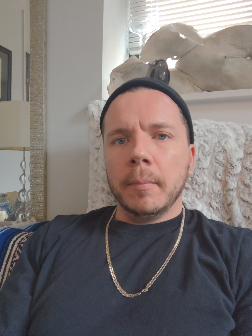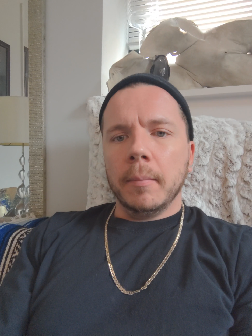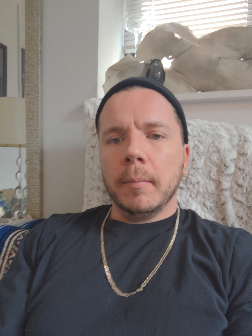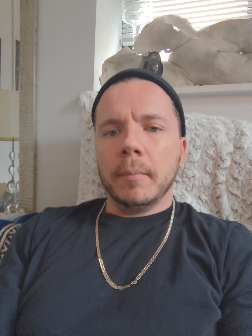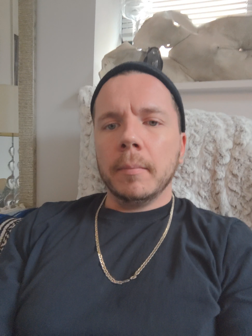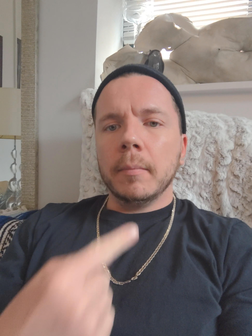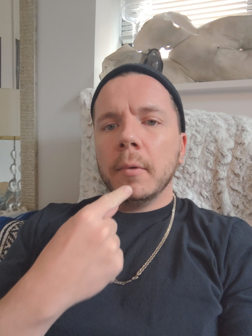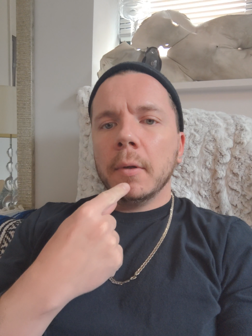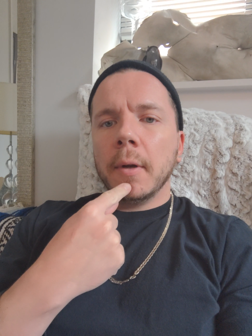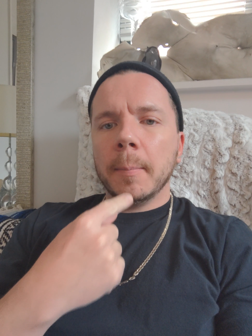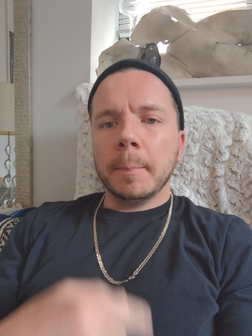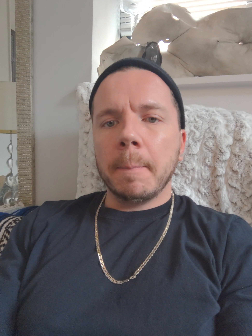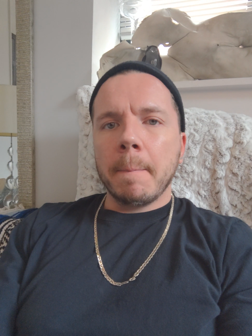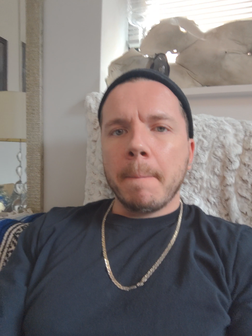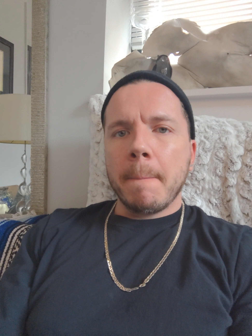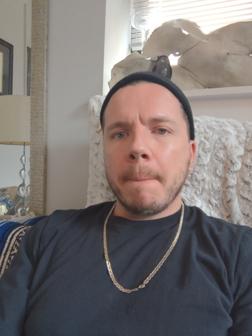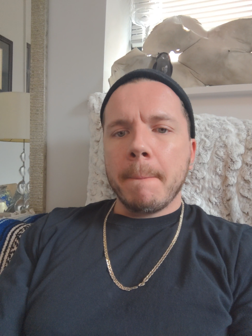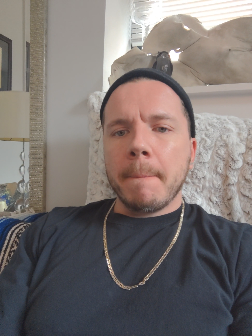say